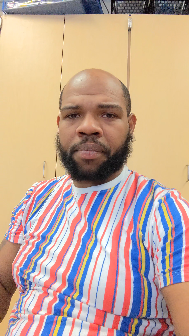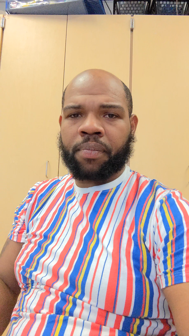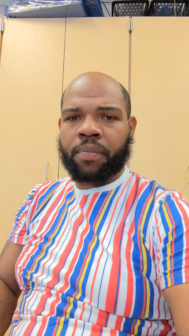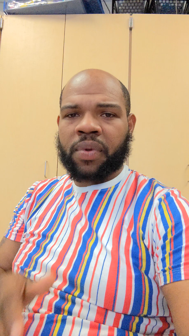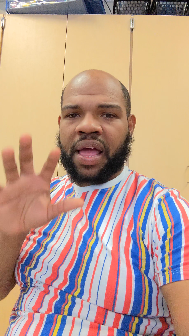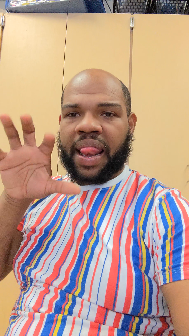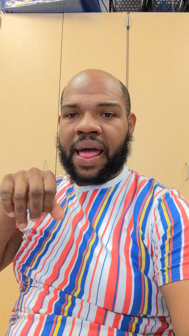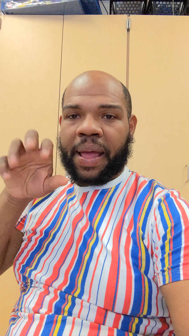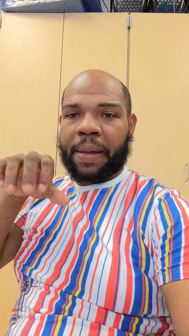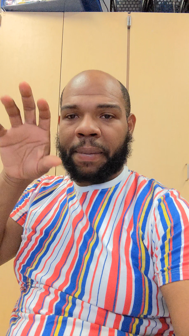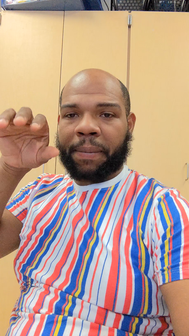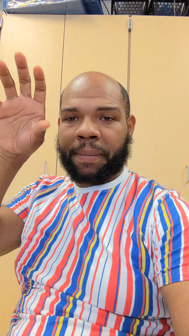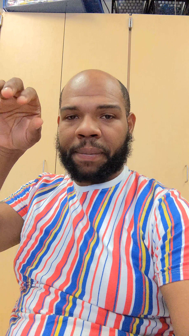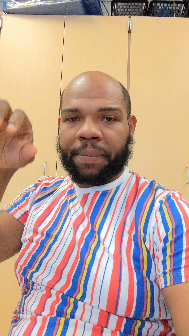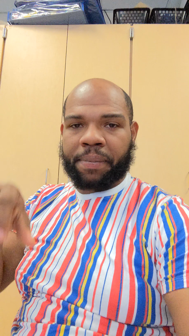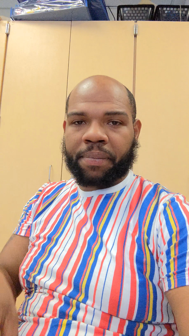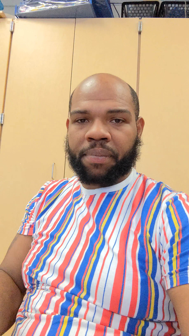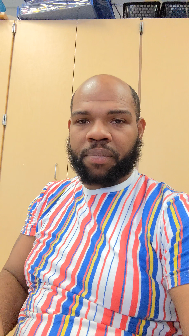climb